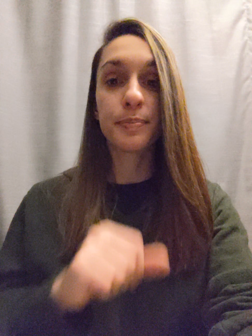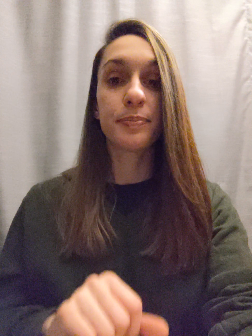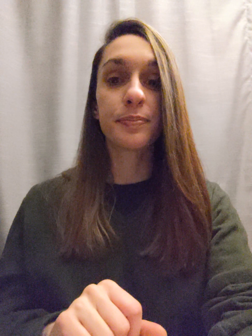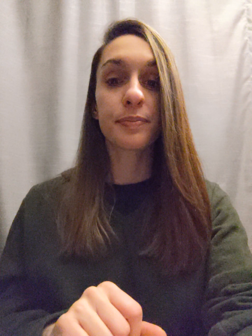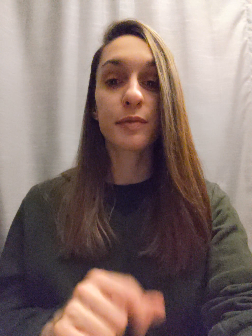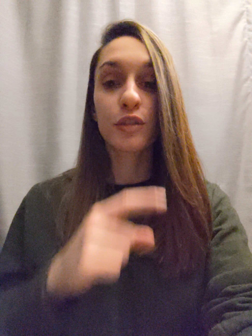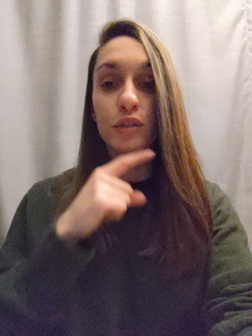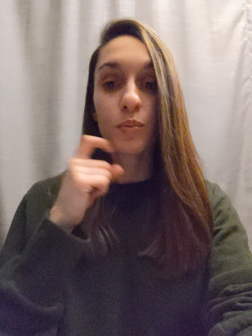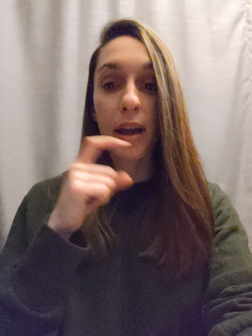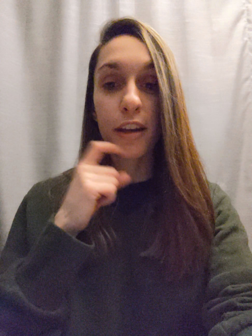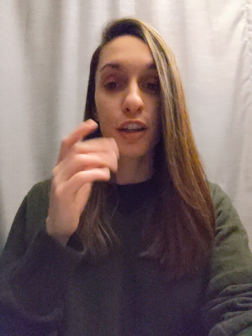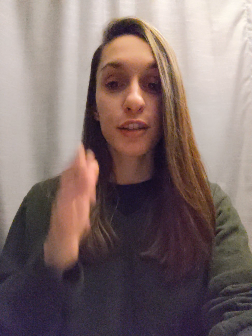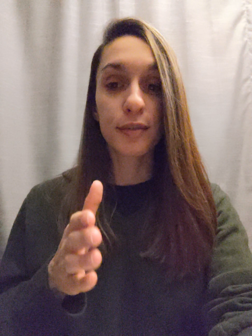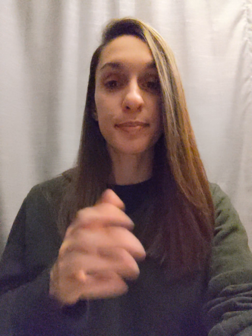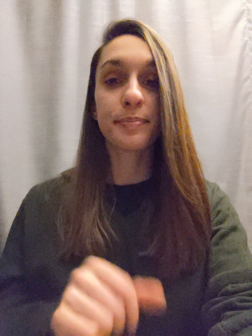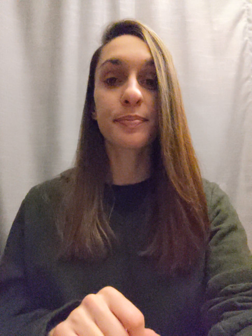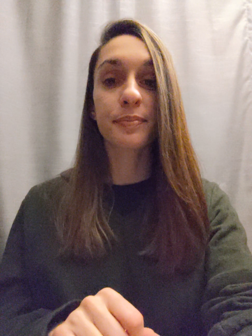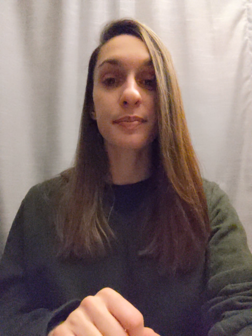dryer